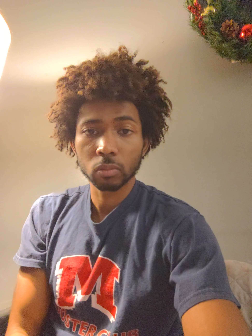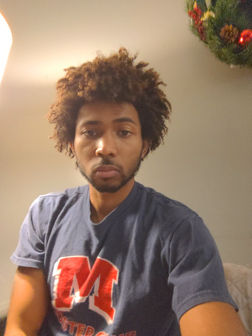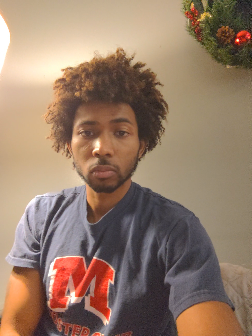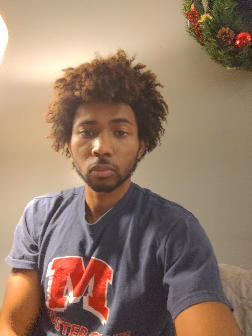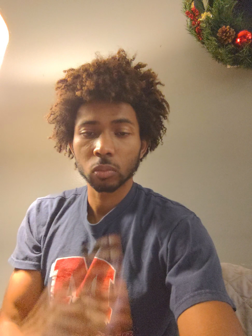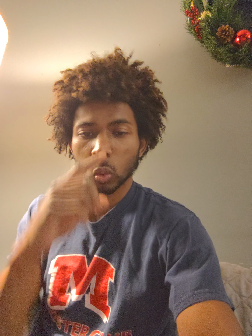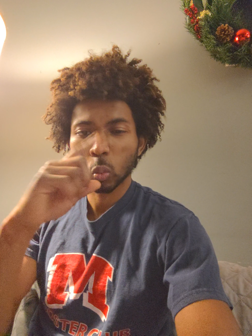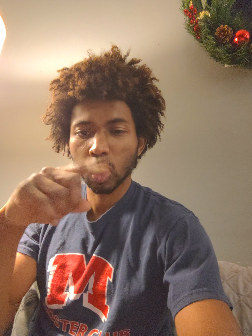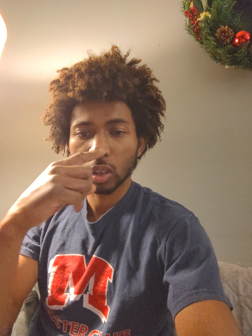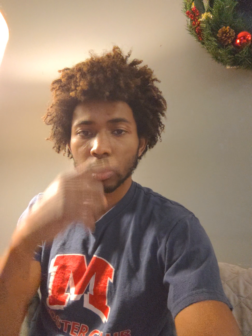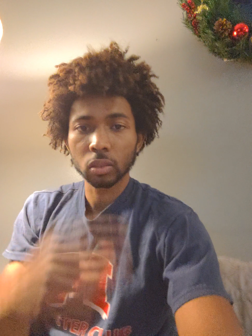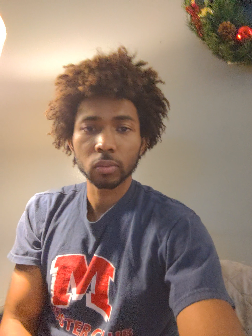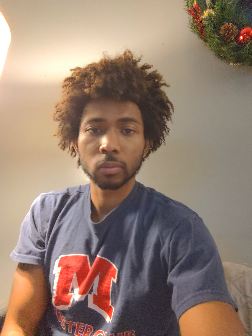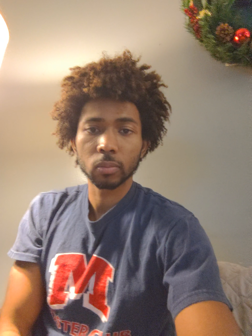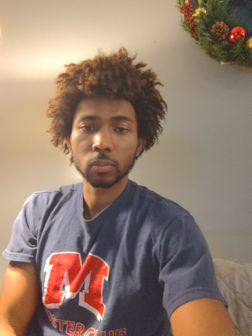noisy